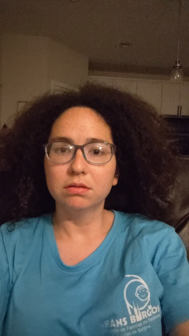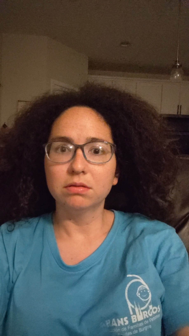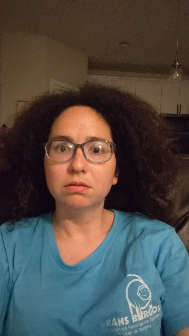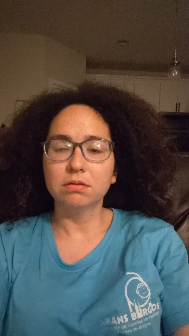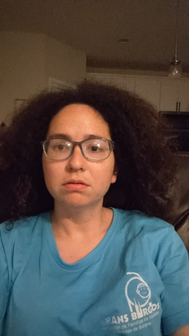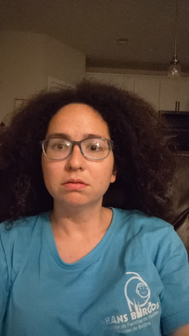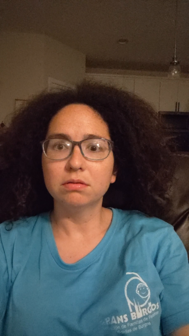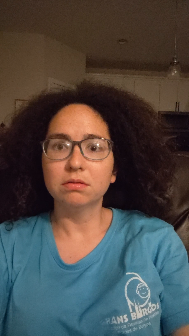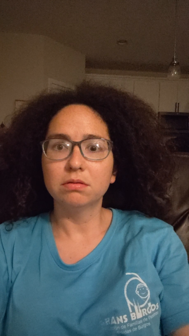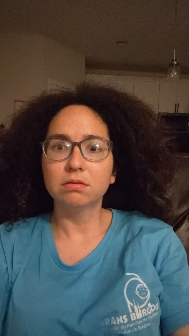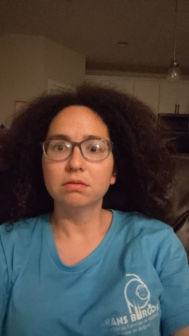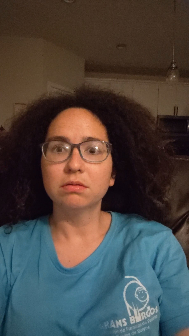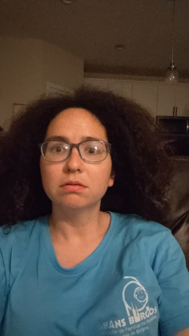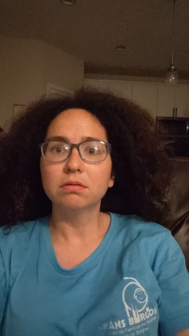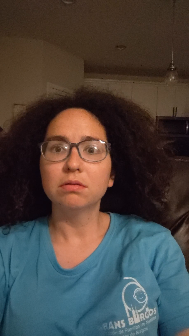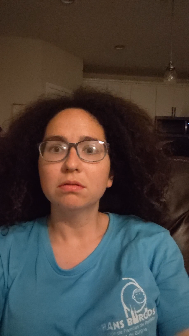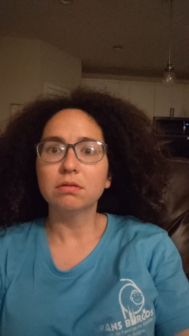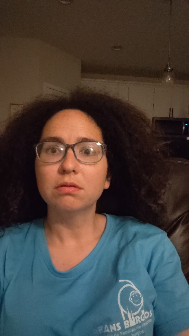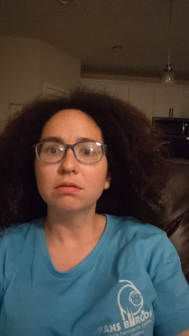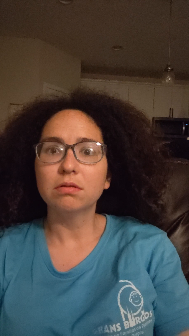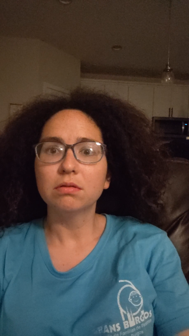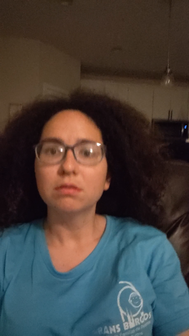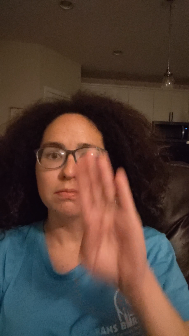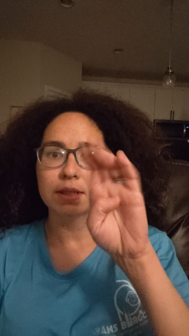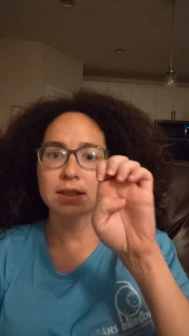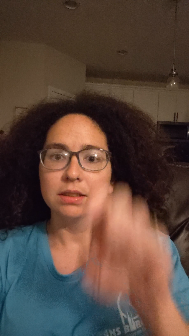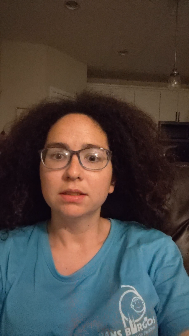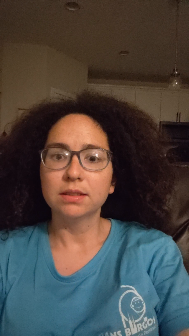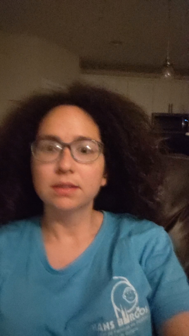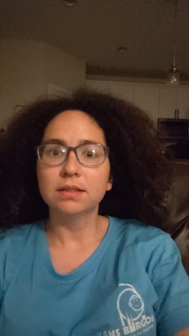be